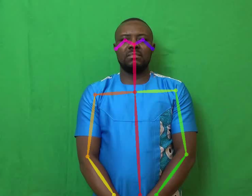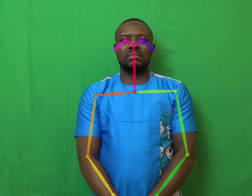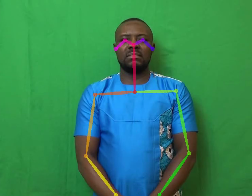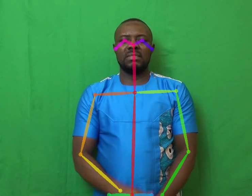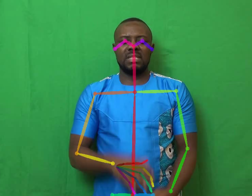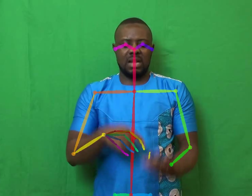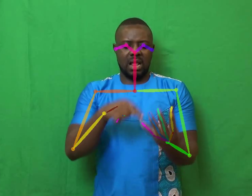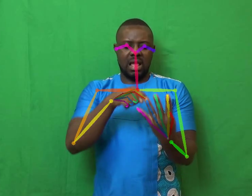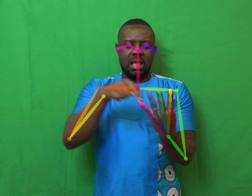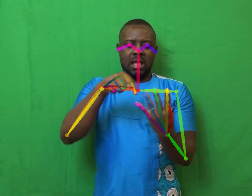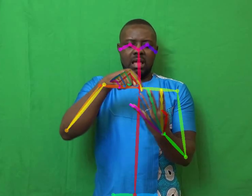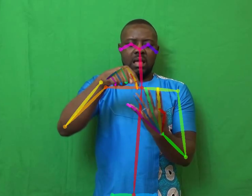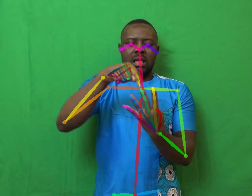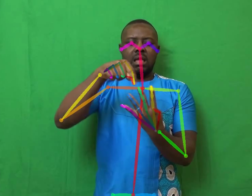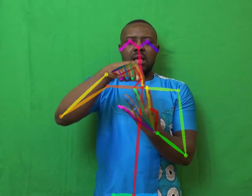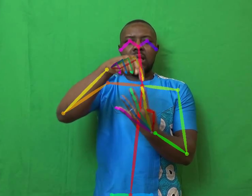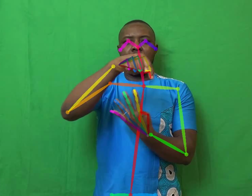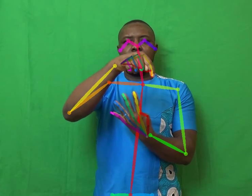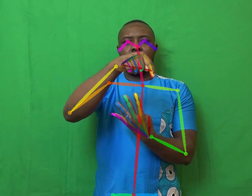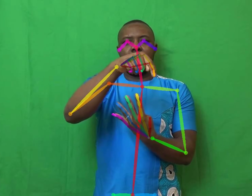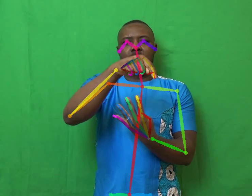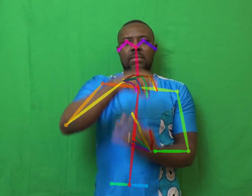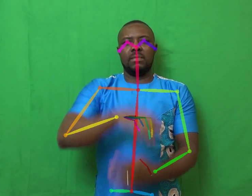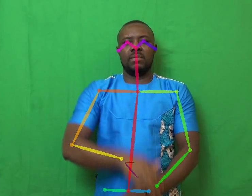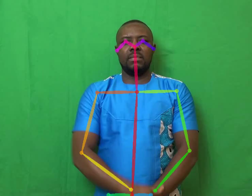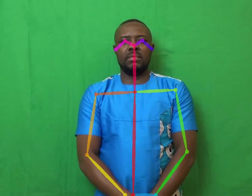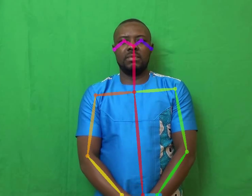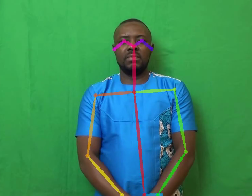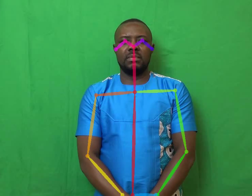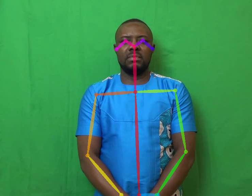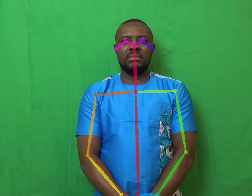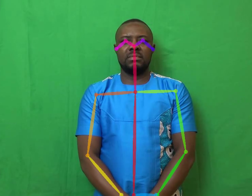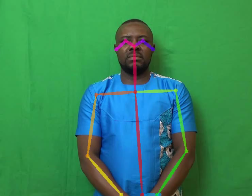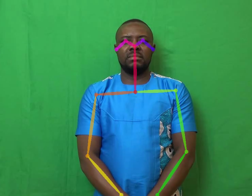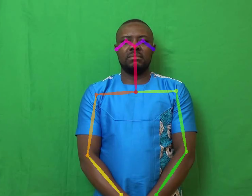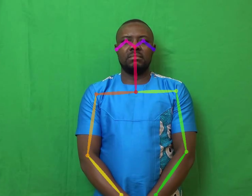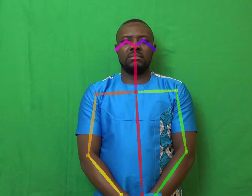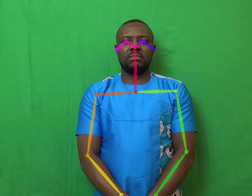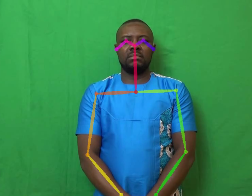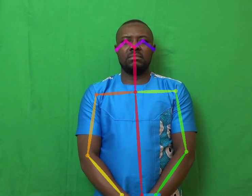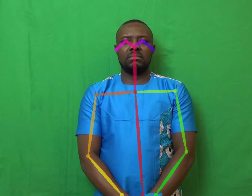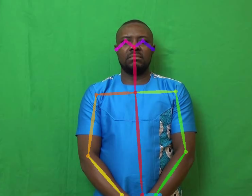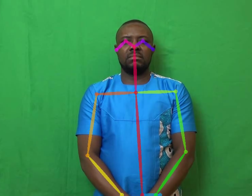among